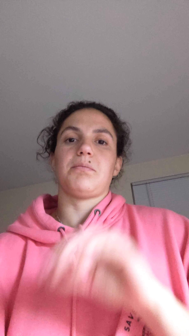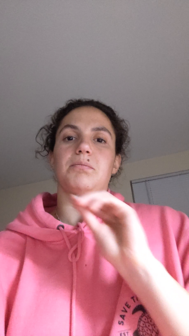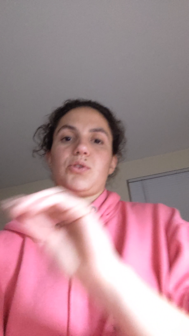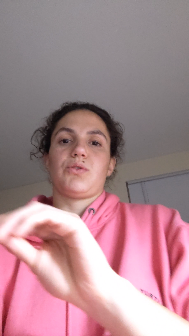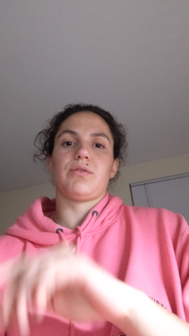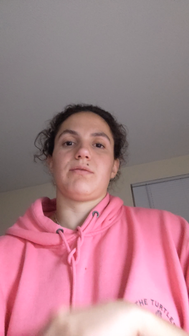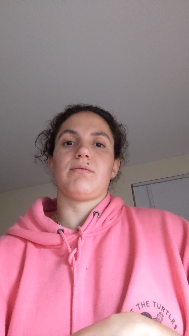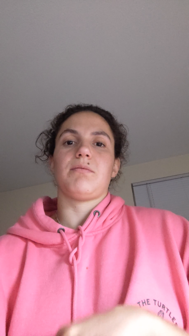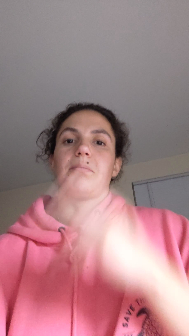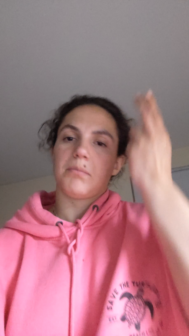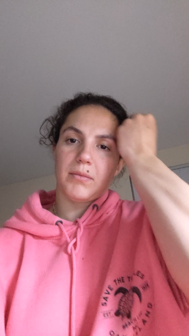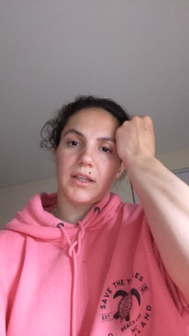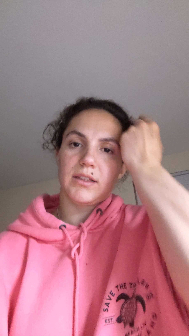bunny